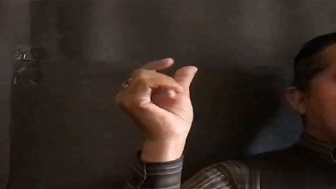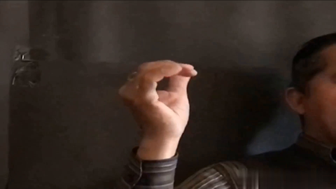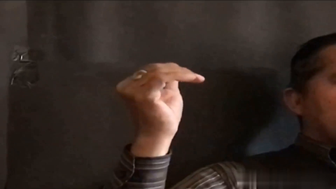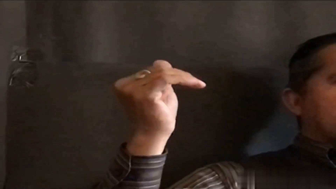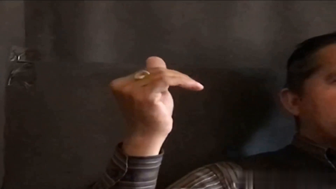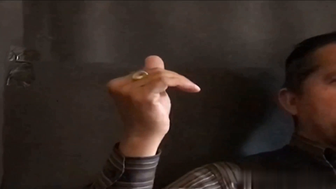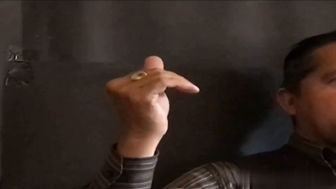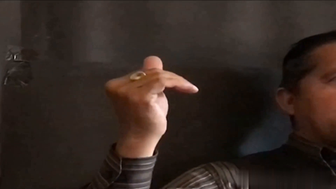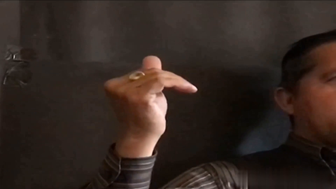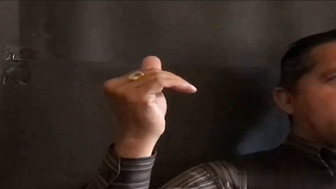त